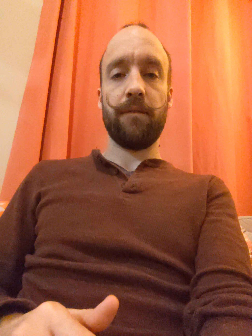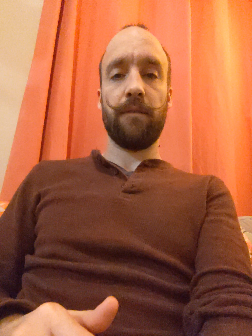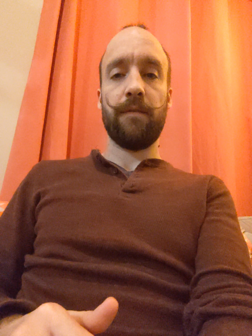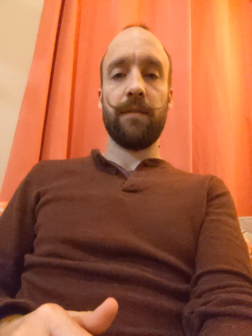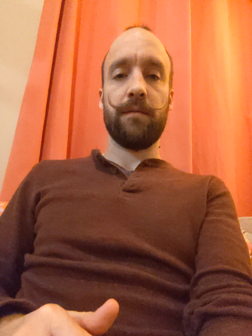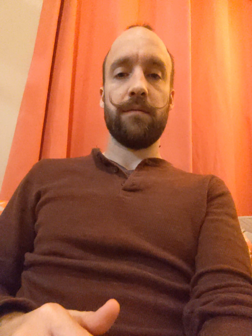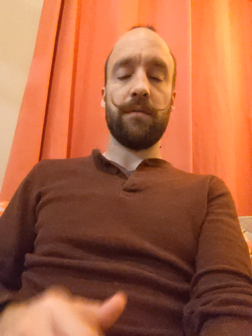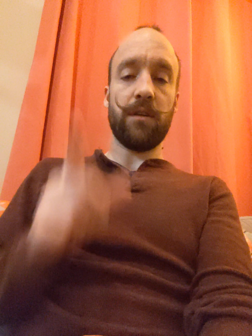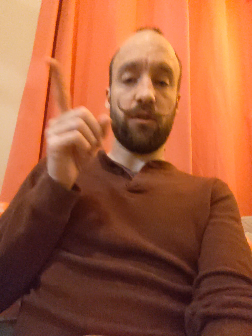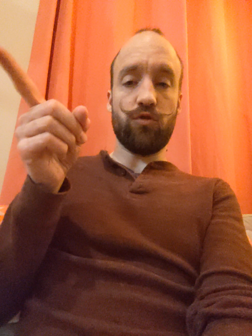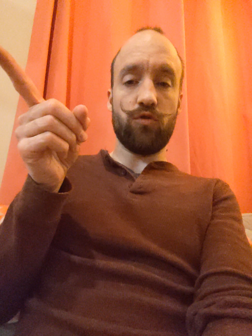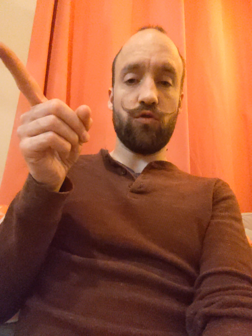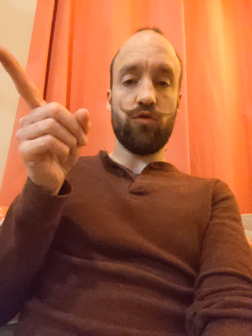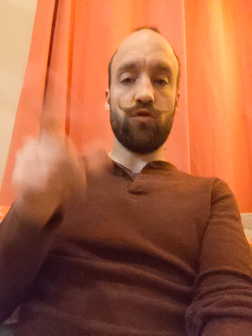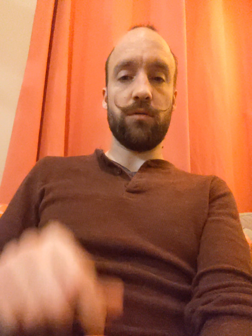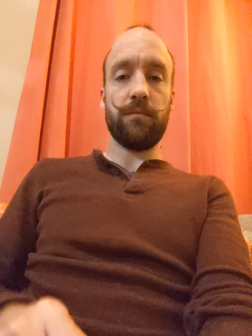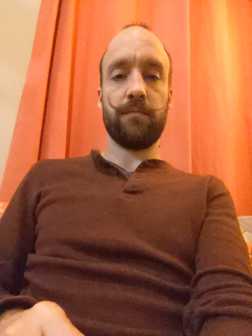he/she/it